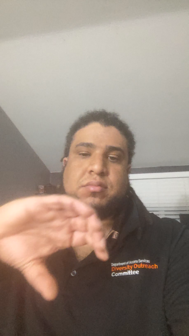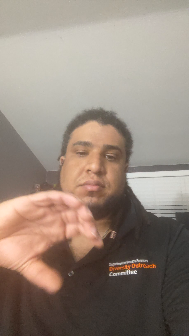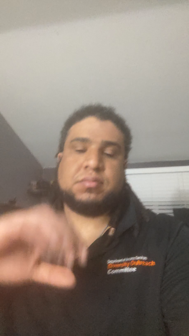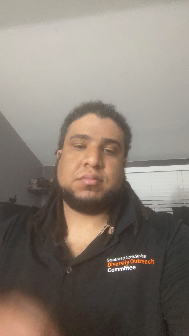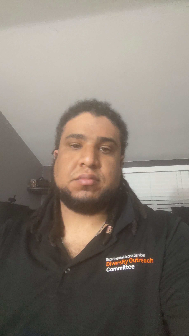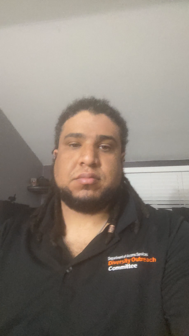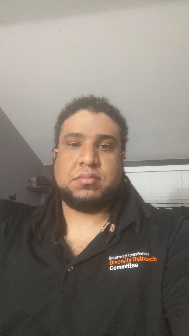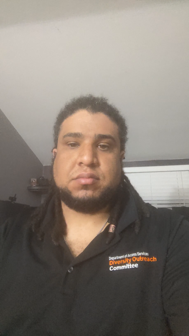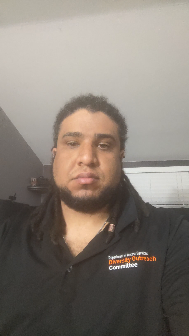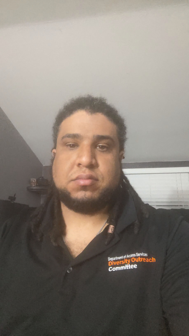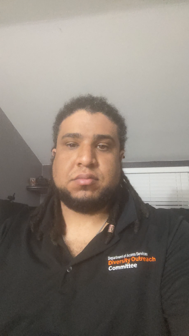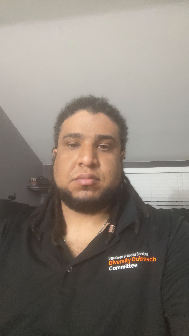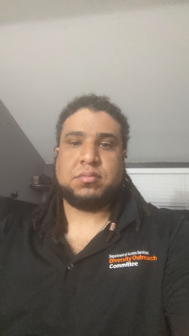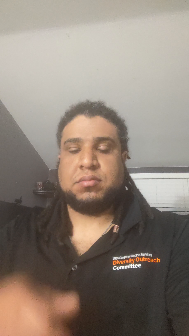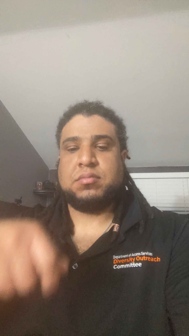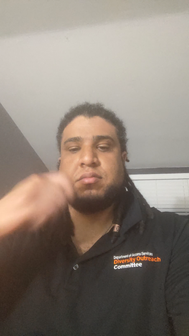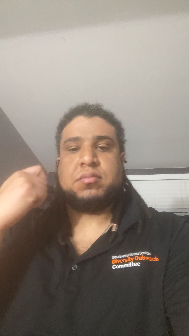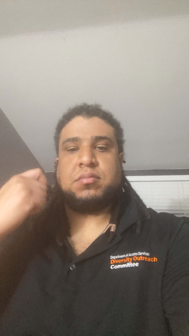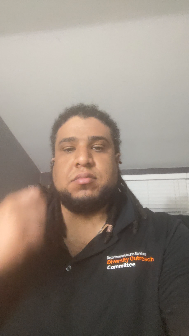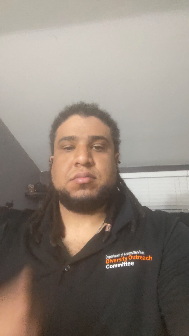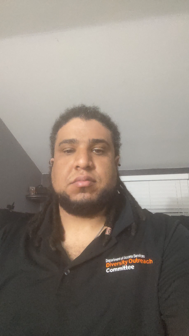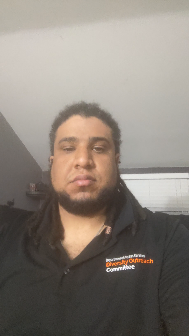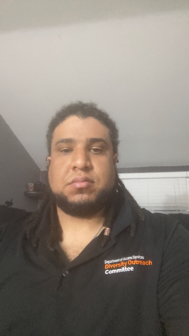pull